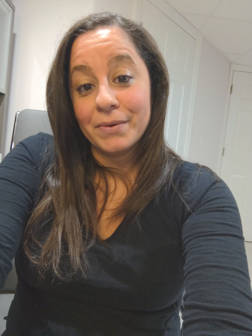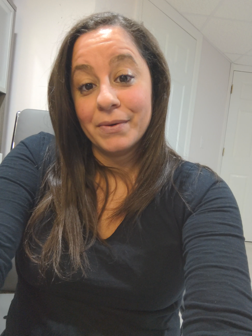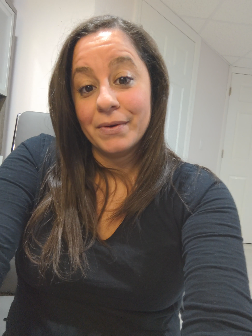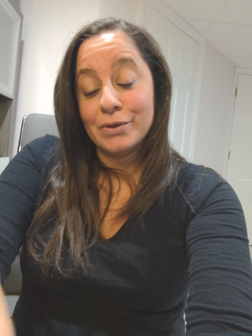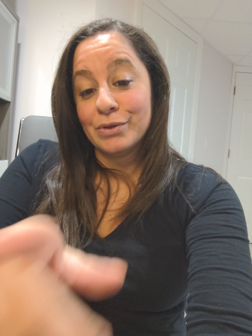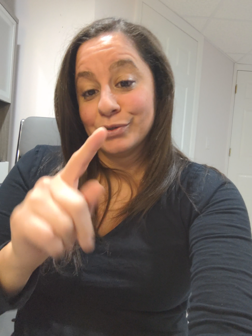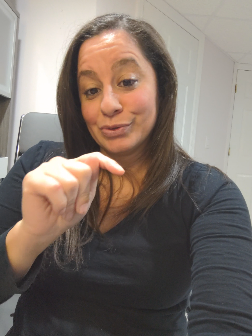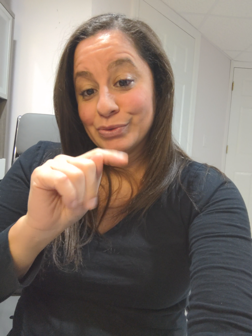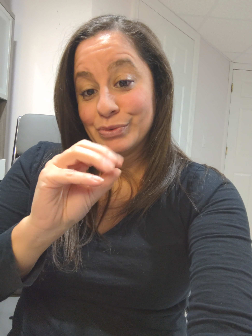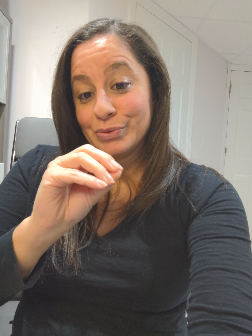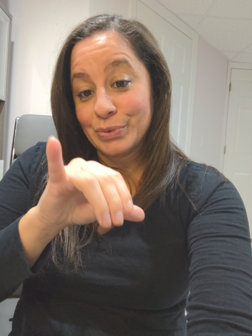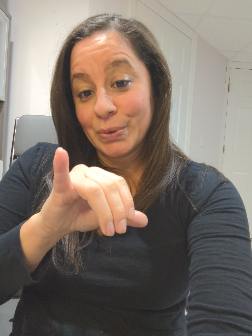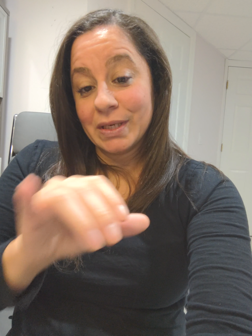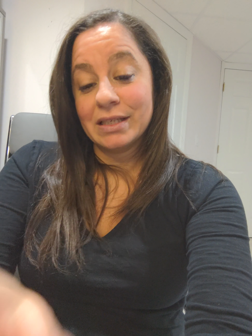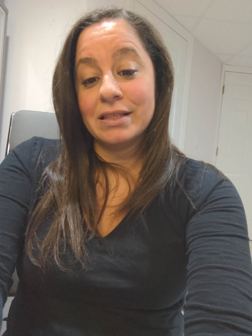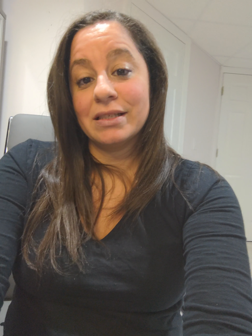toy